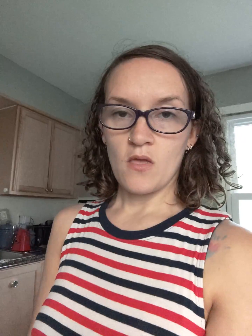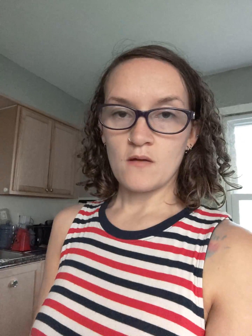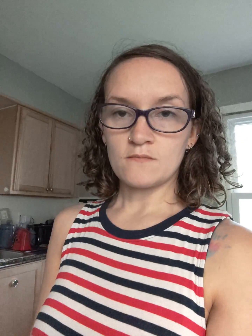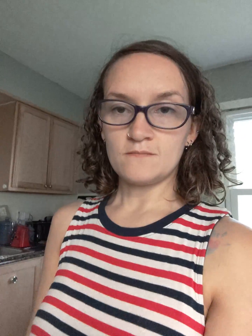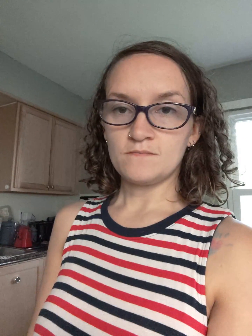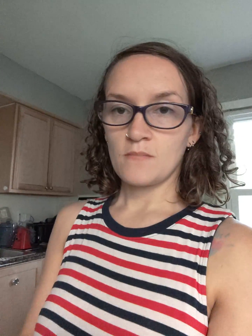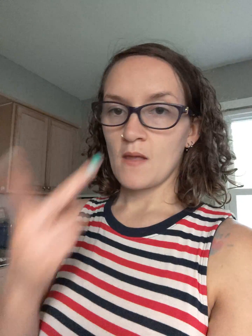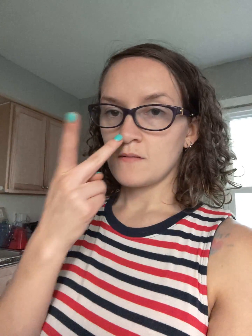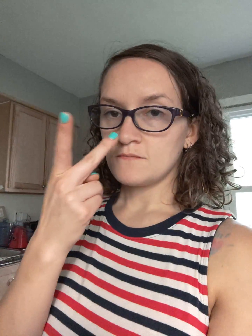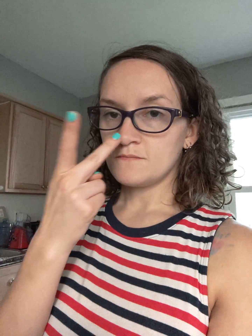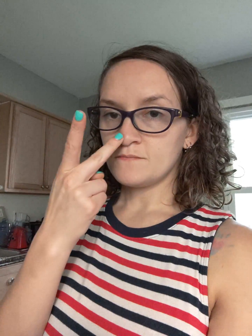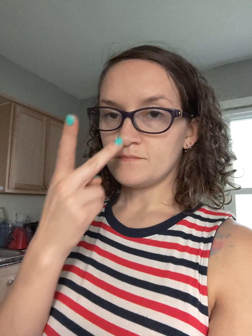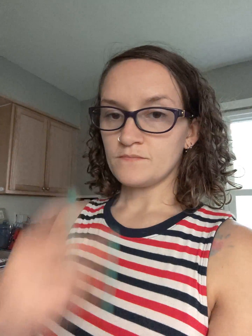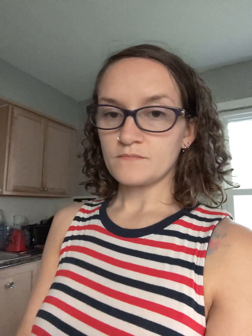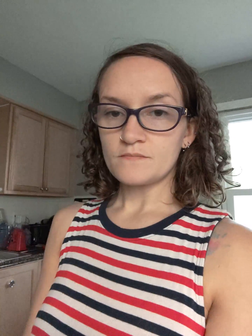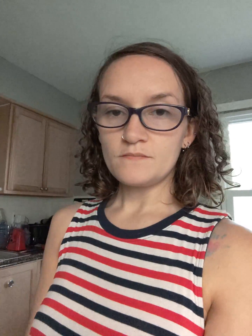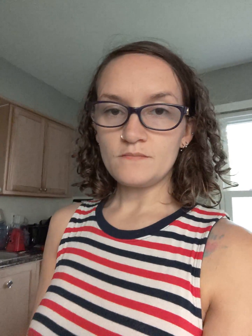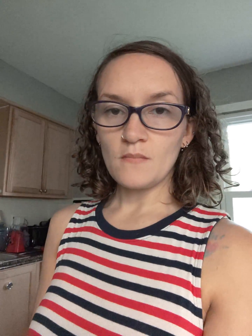penis